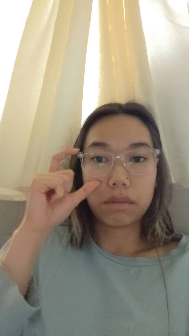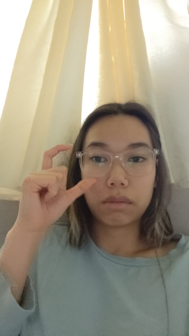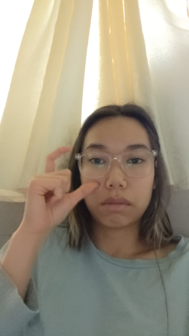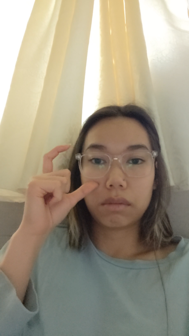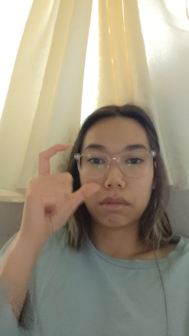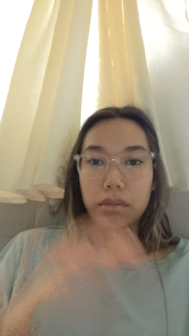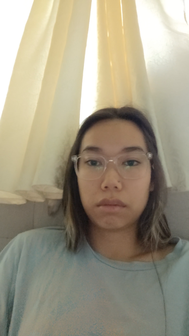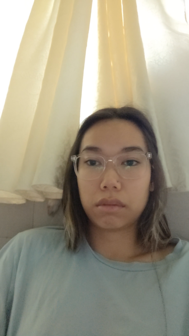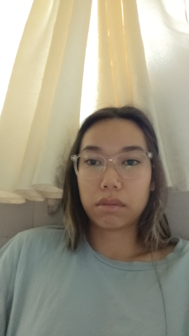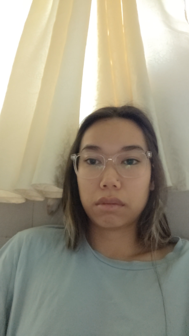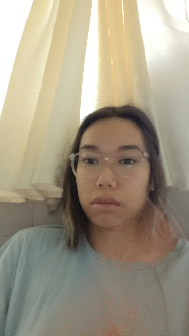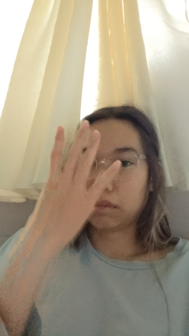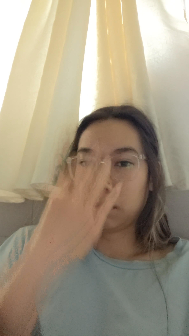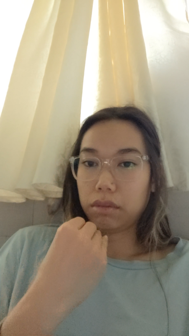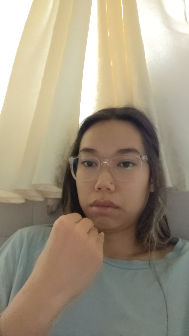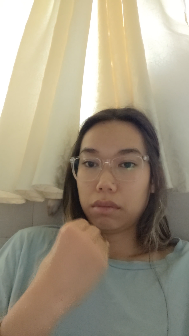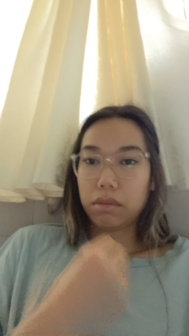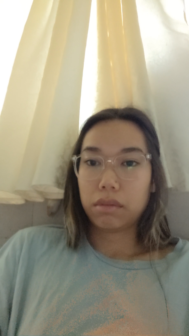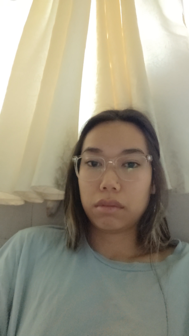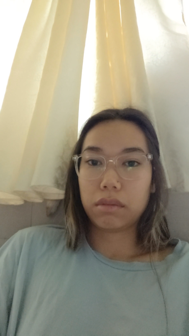asleep